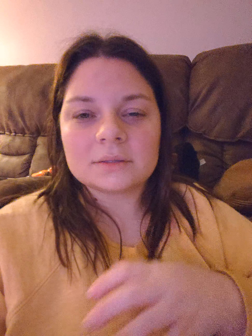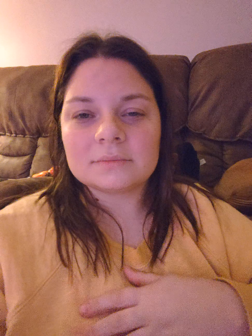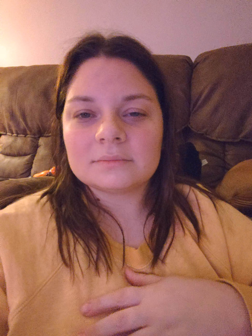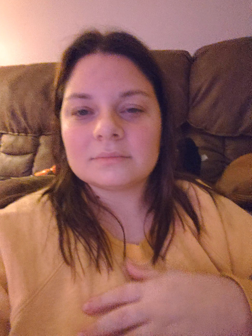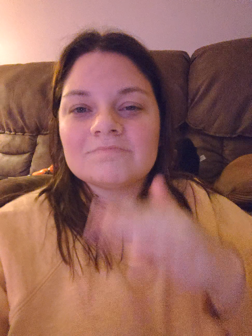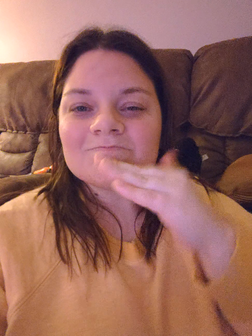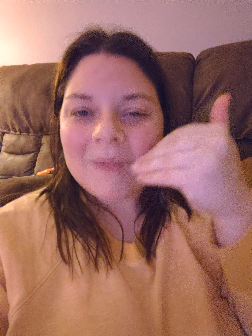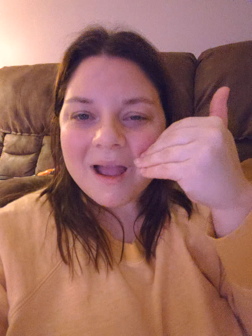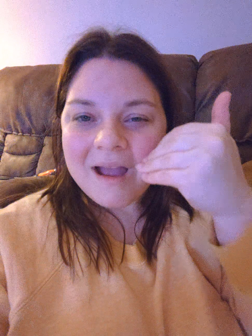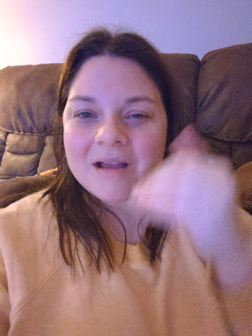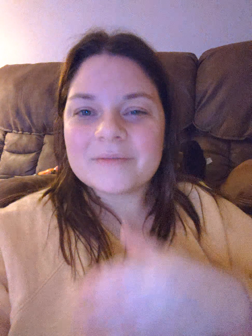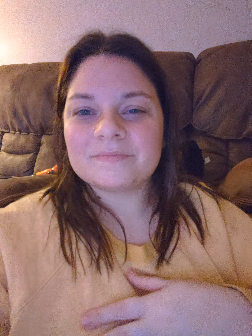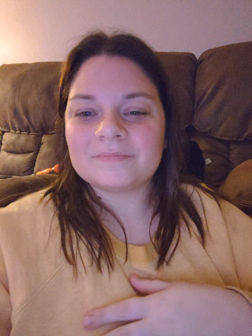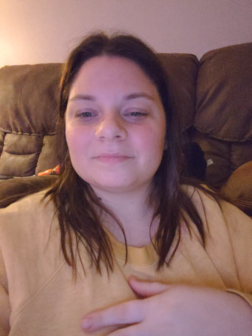smile